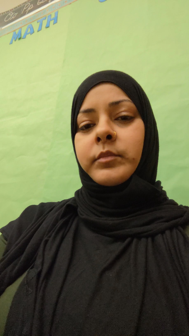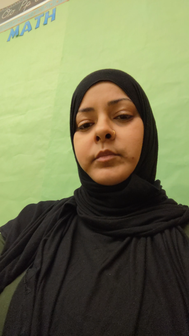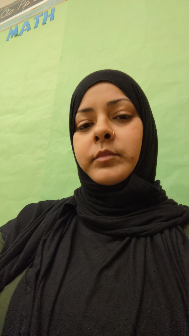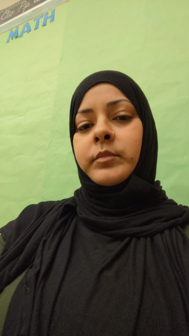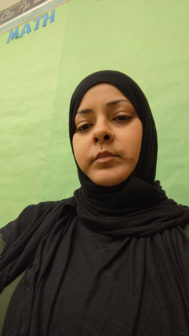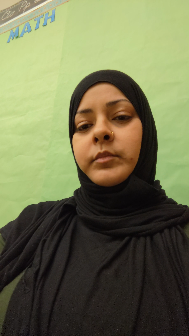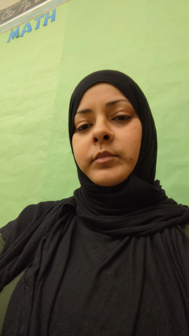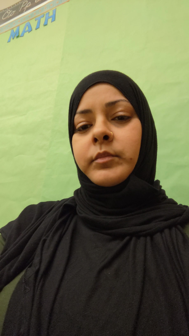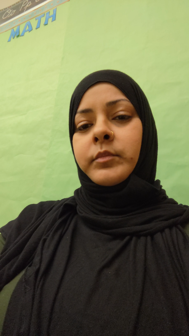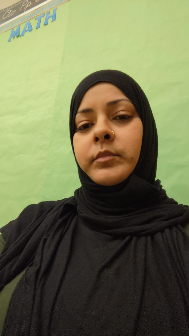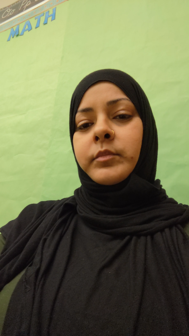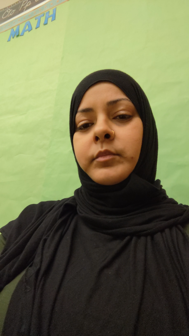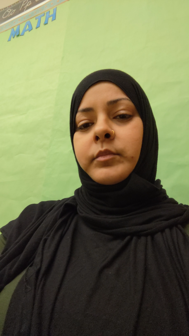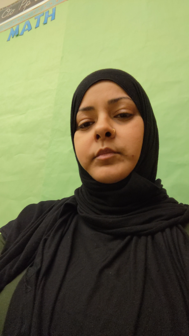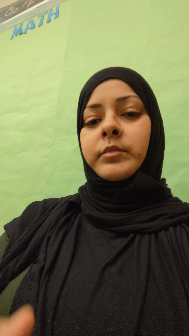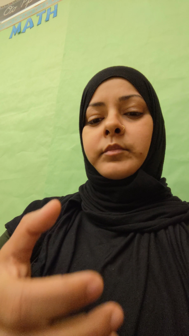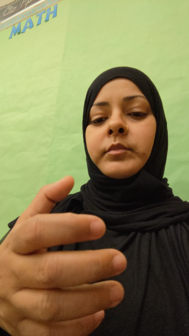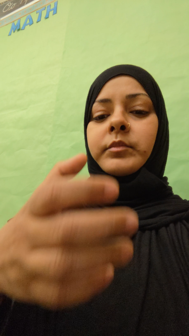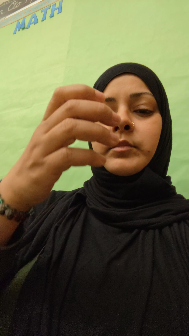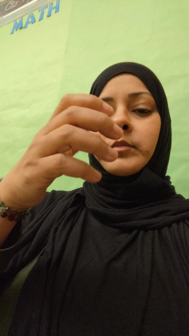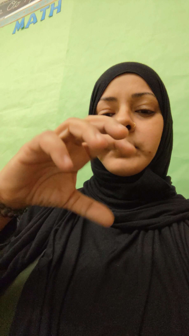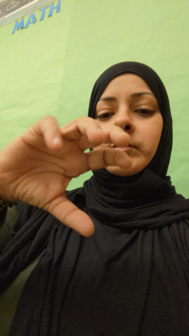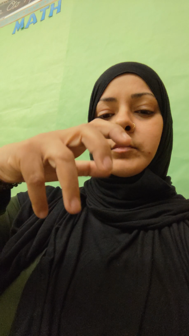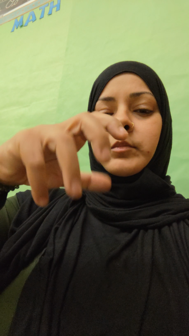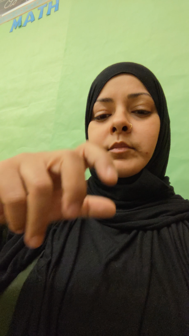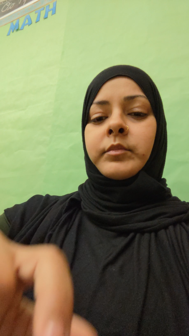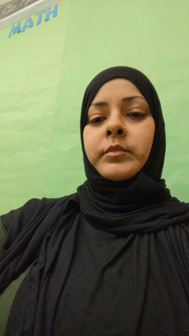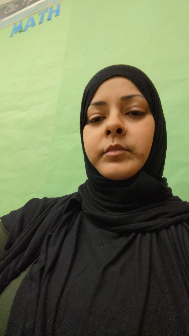jar